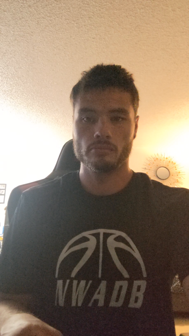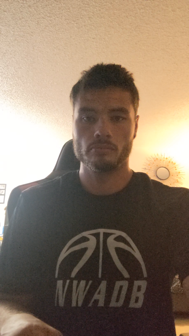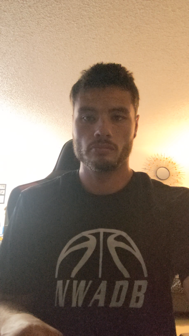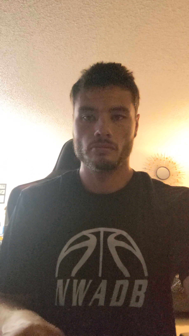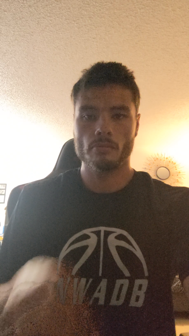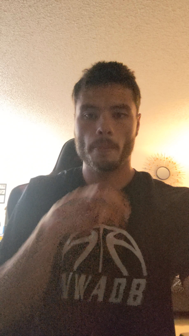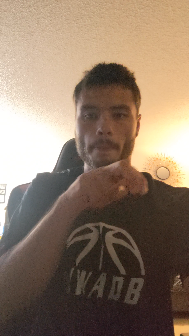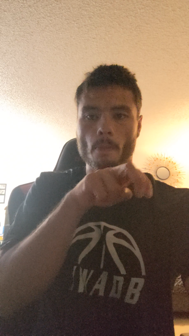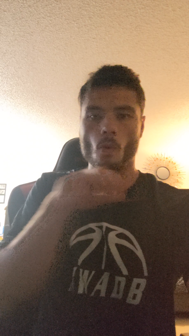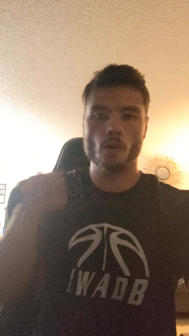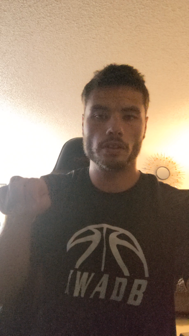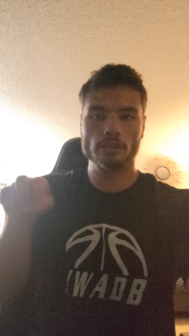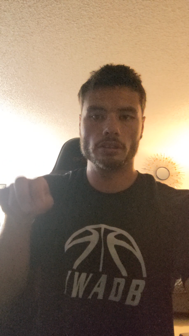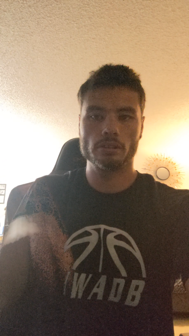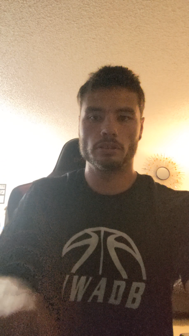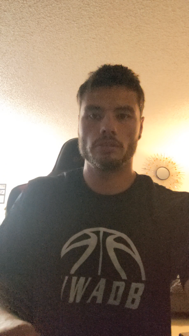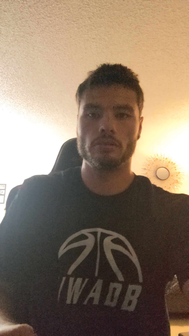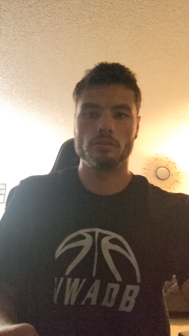porch